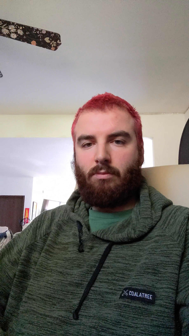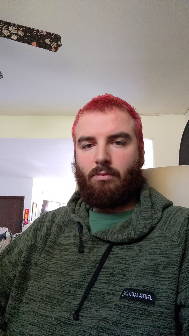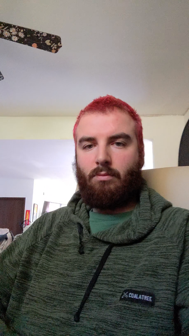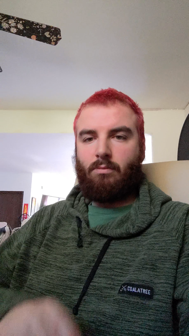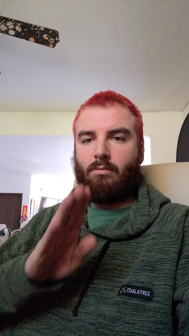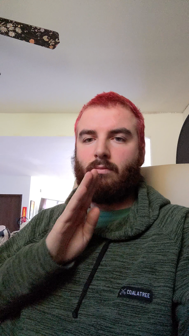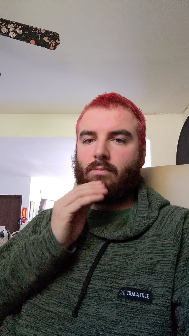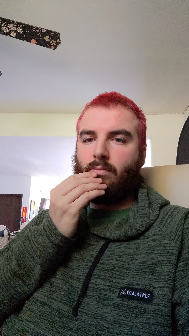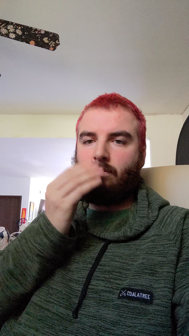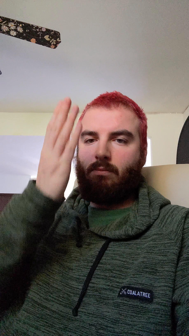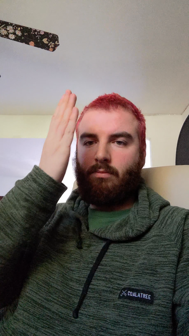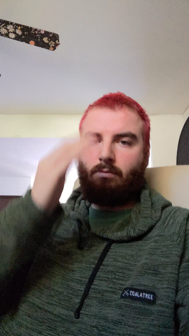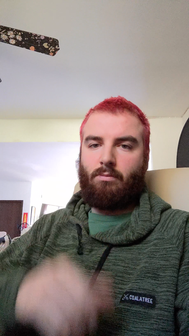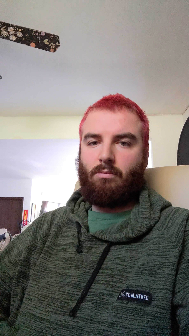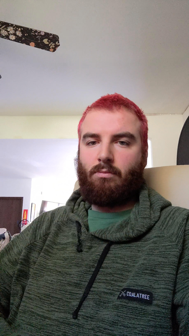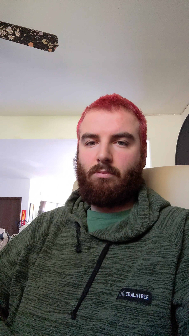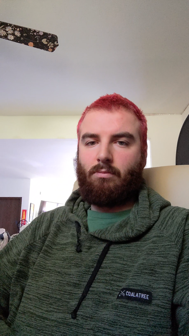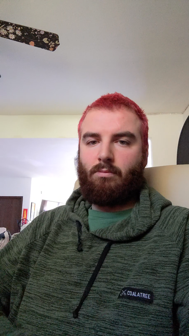breakfast